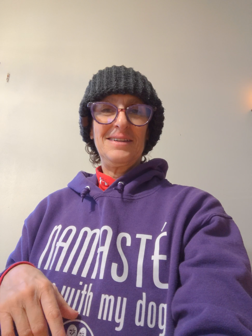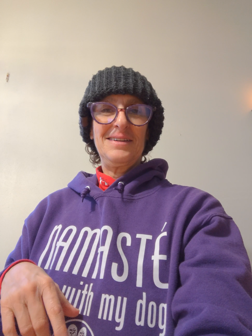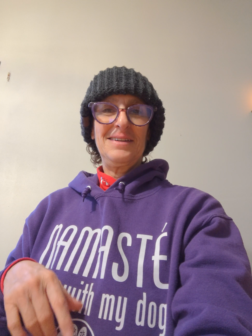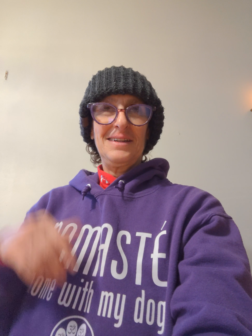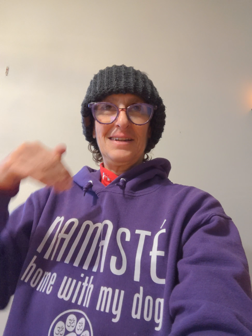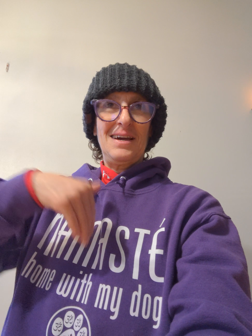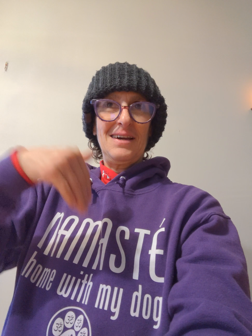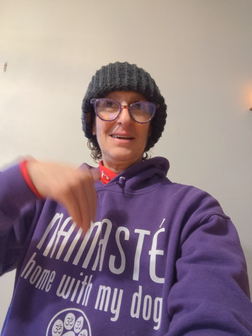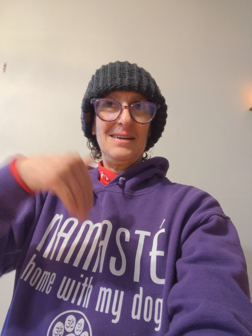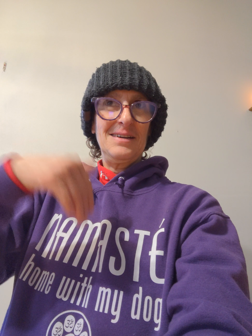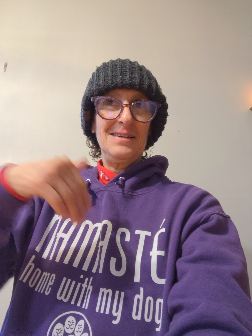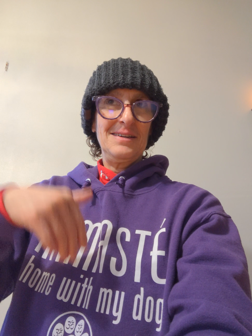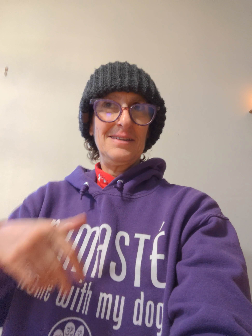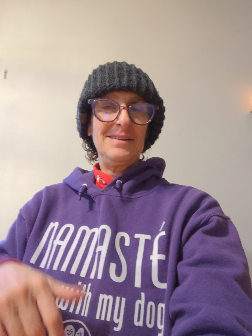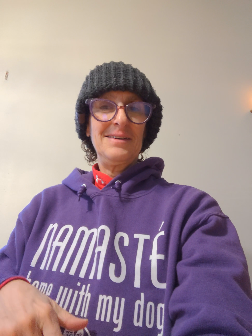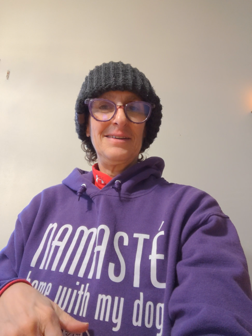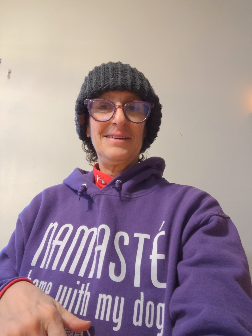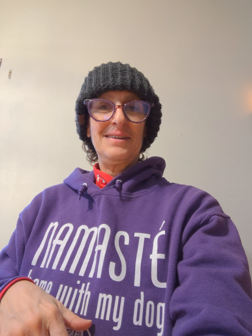night